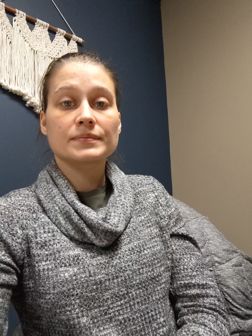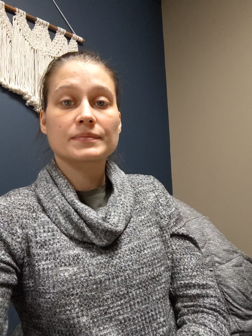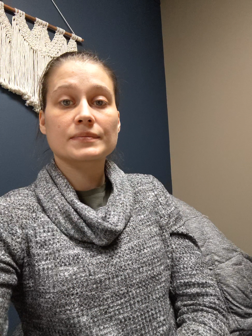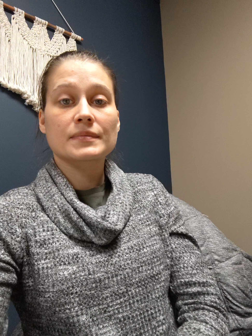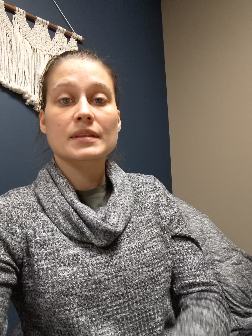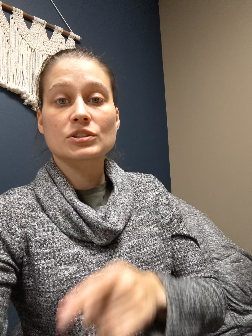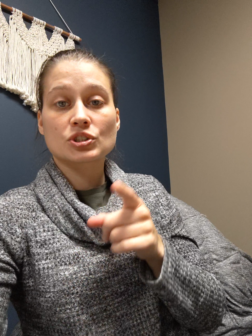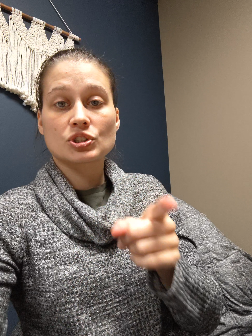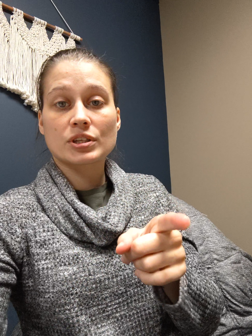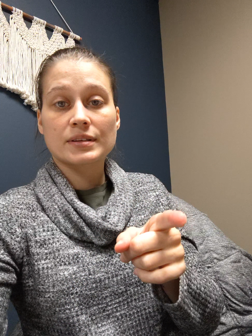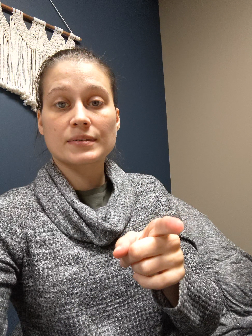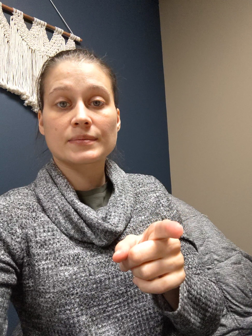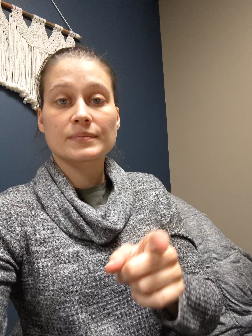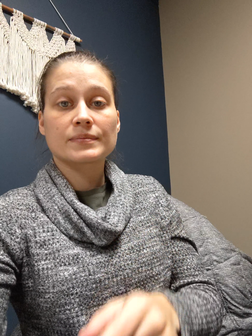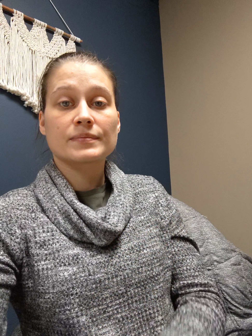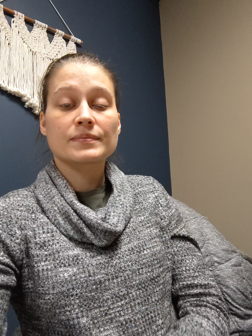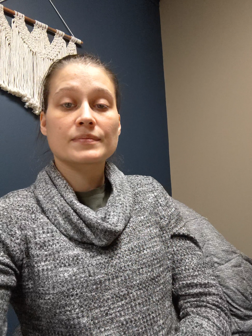he/she/it